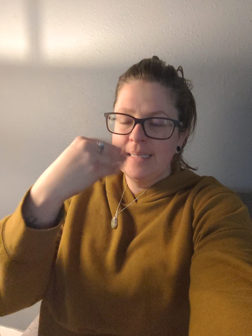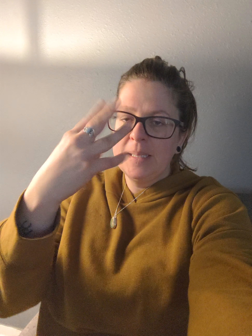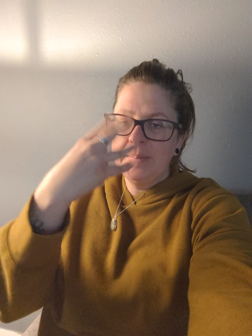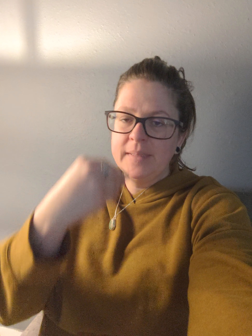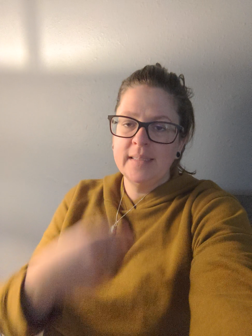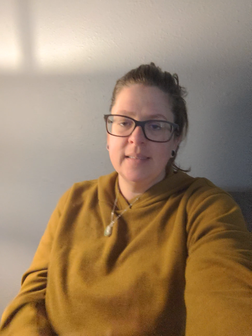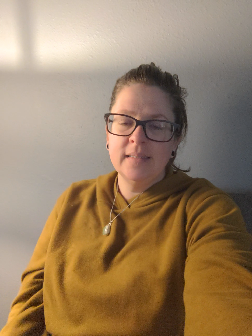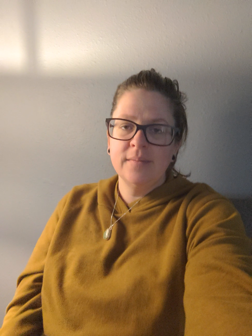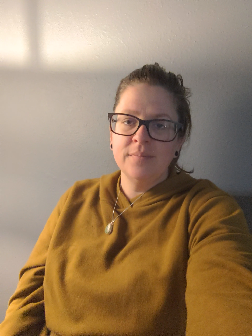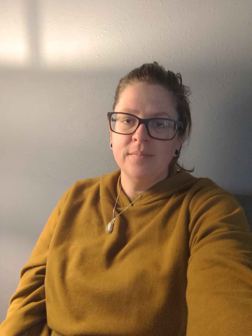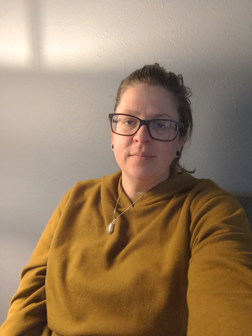sleepy